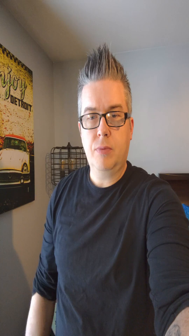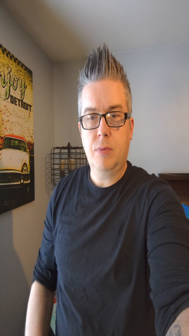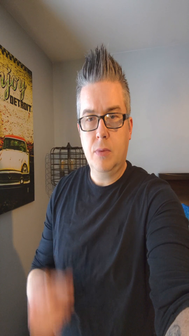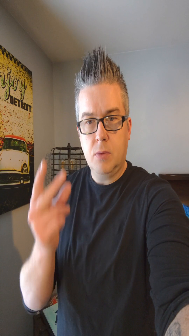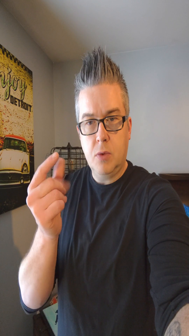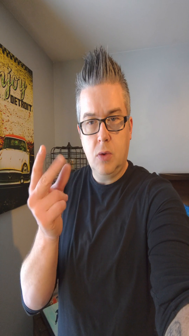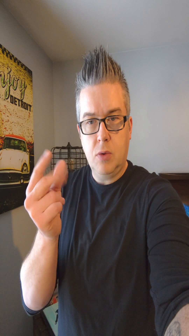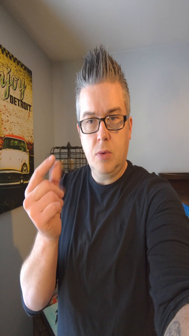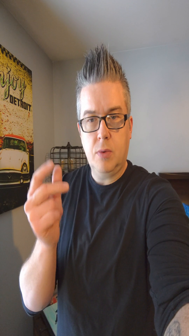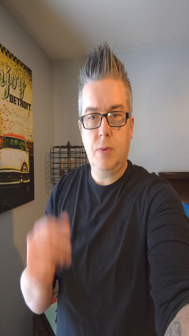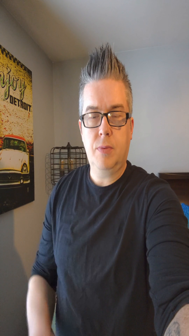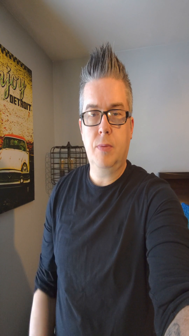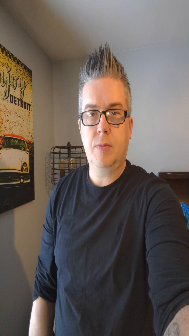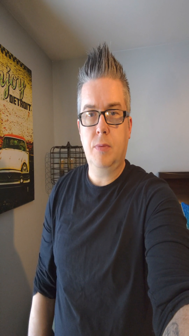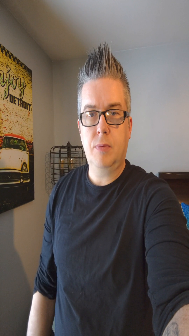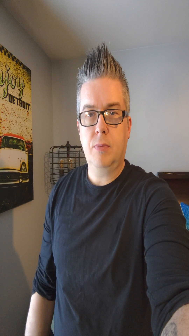dog